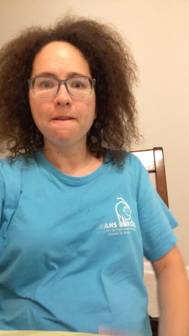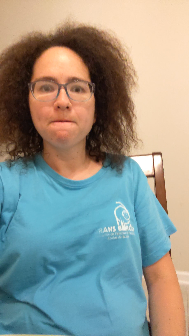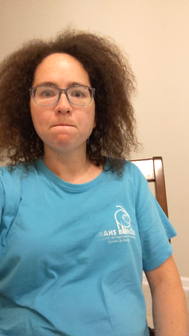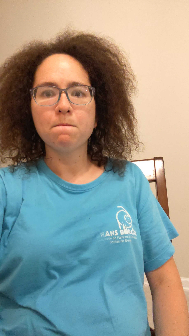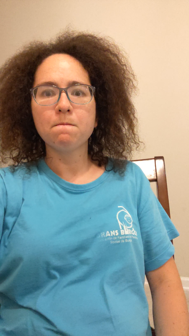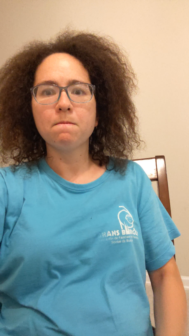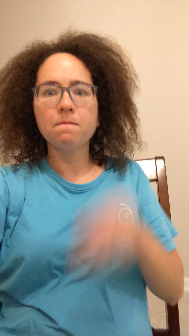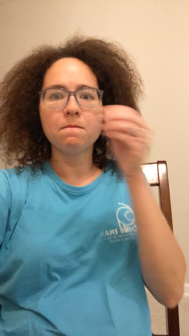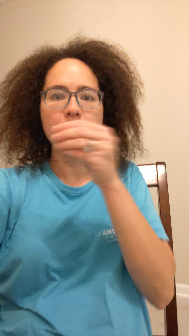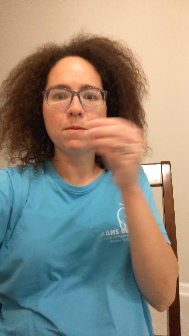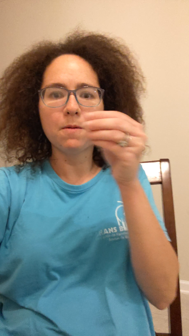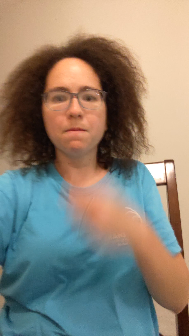more